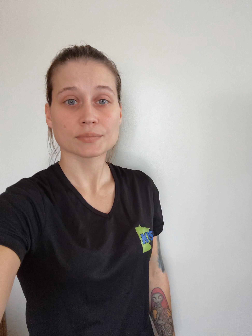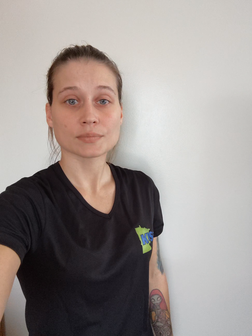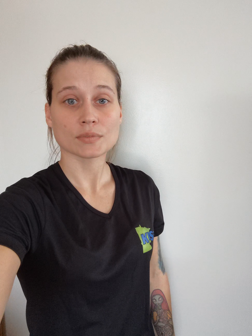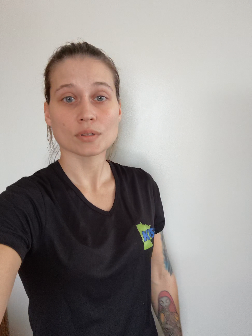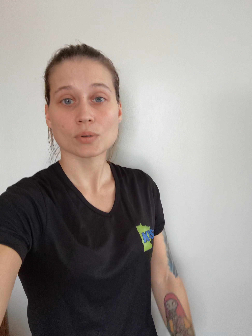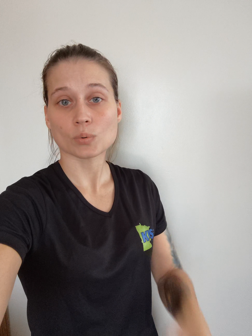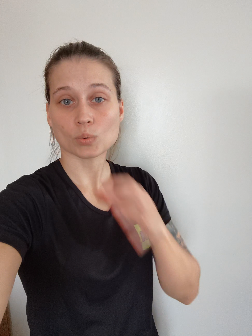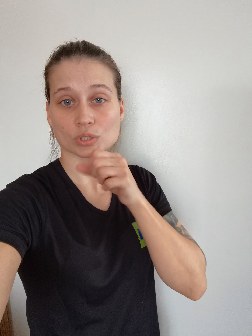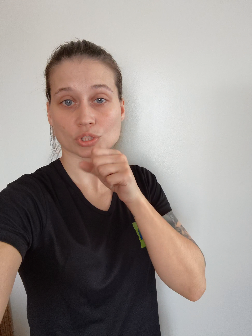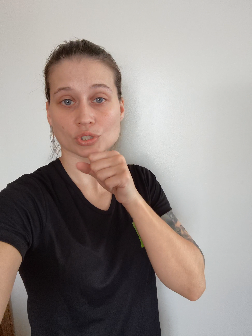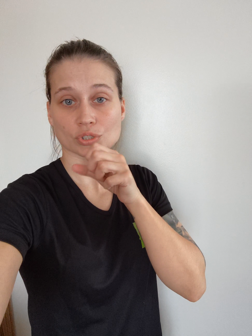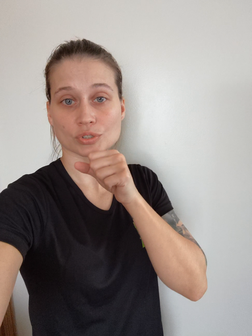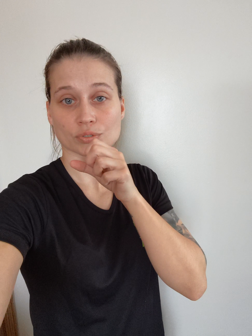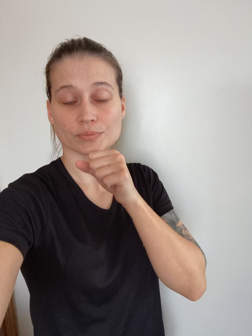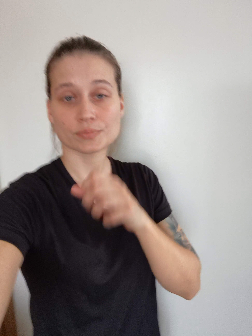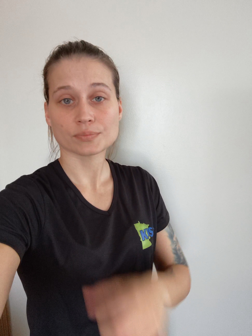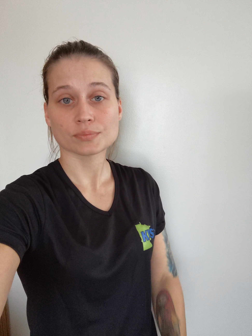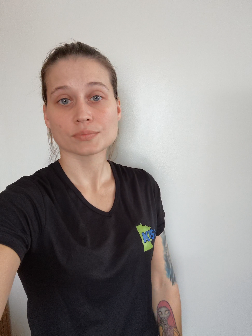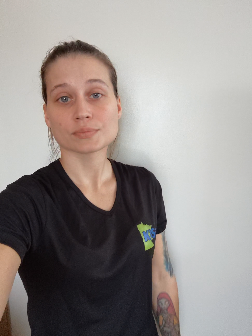orange